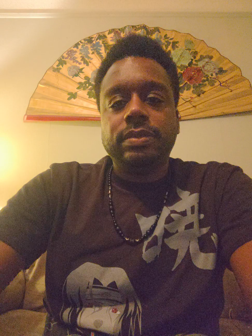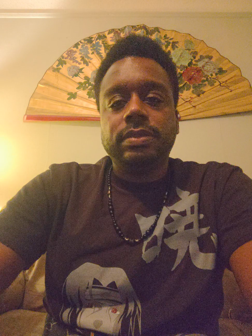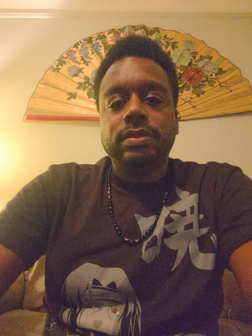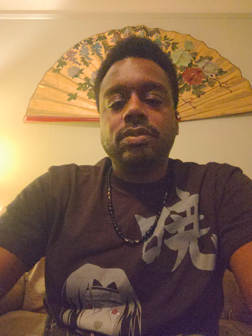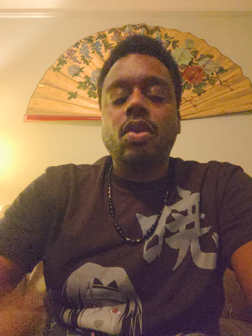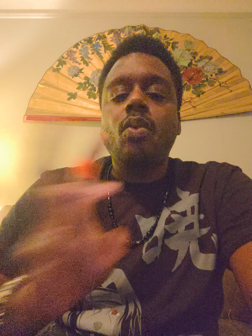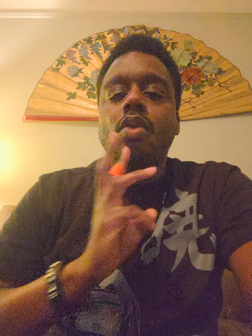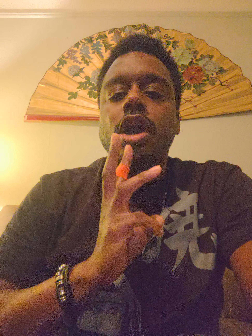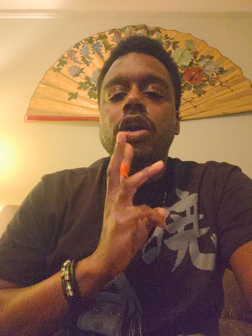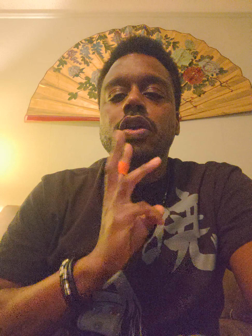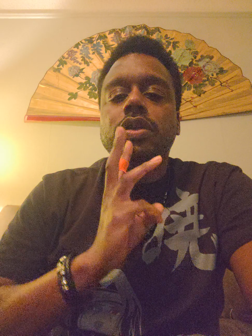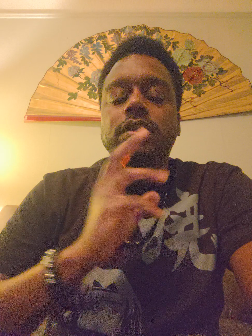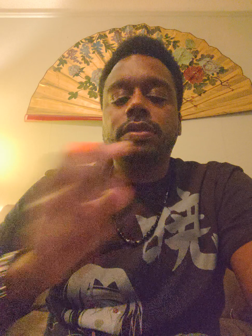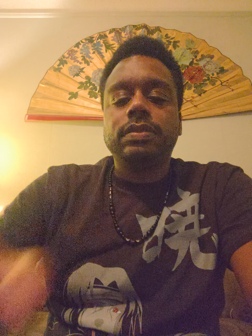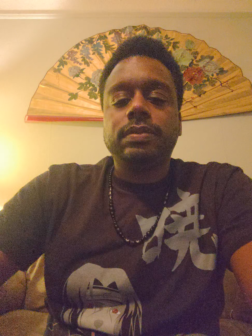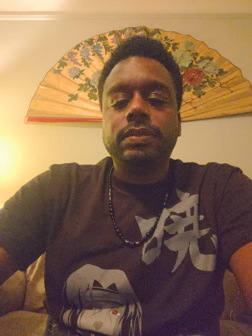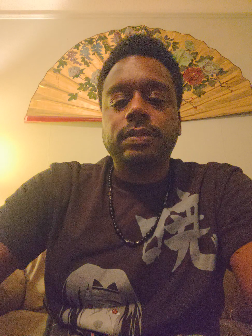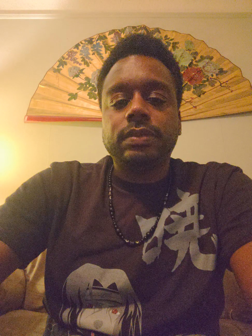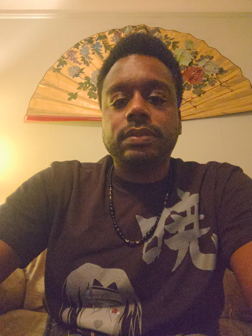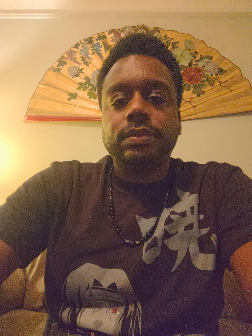water